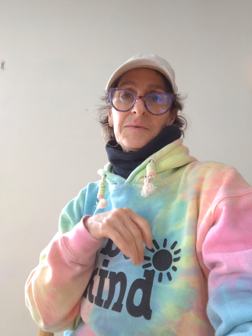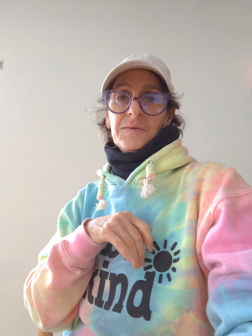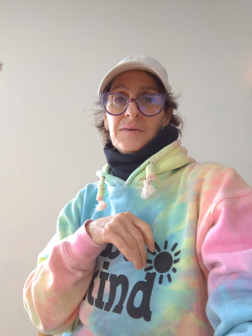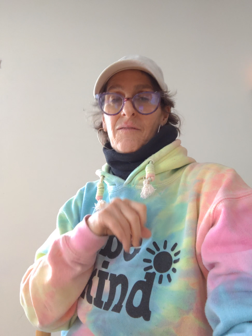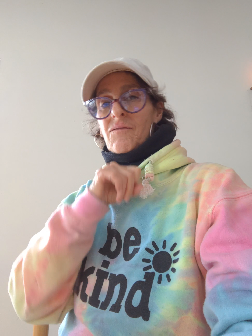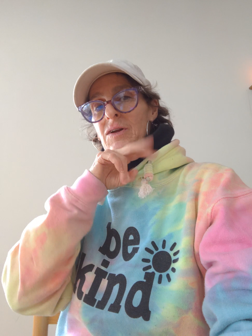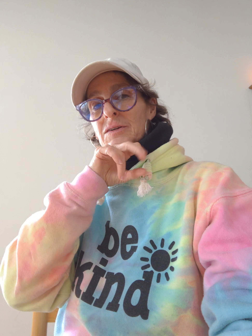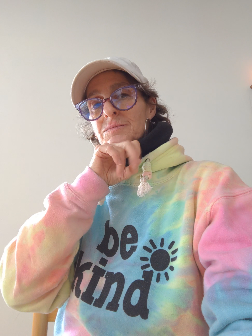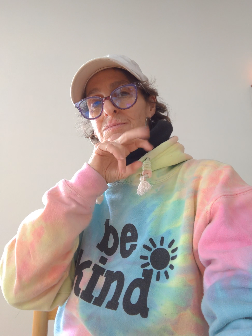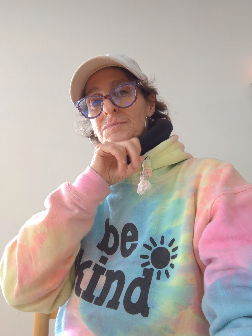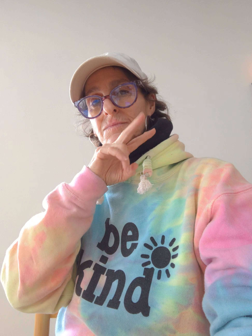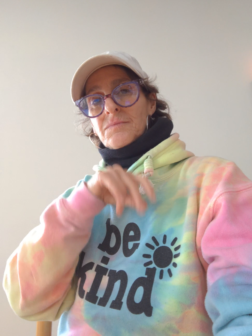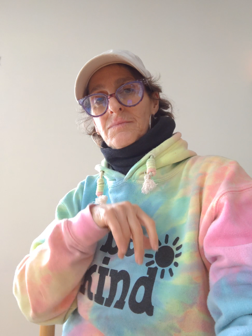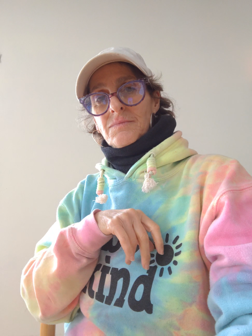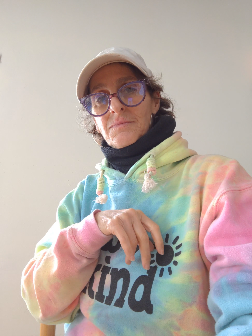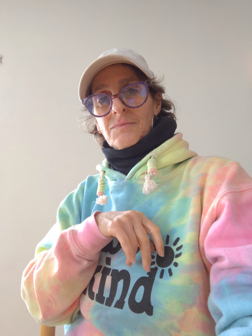frog